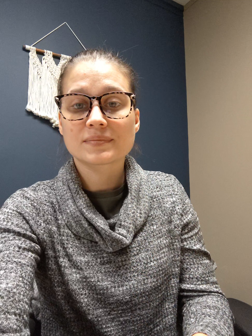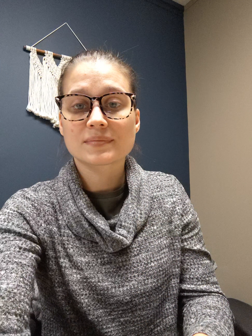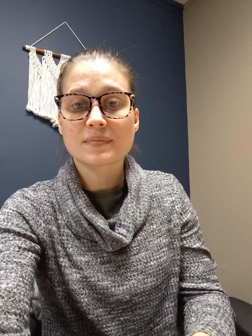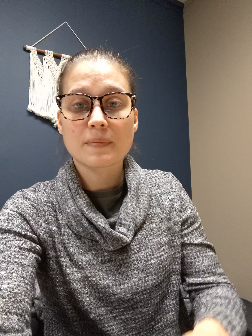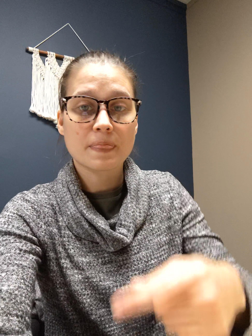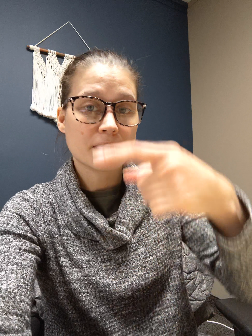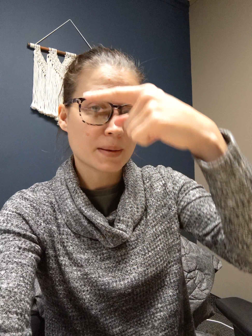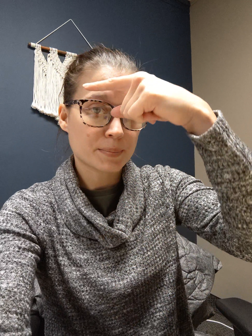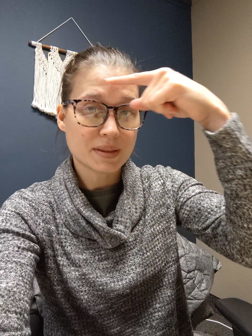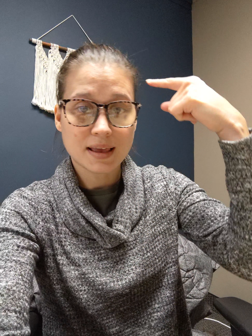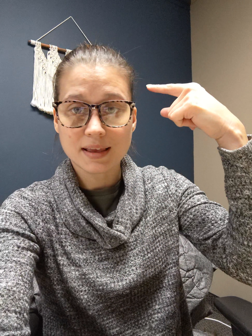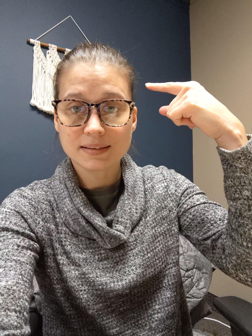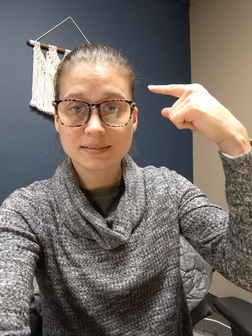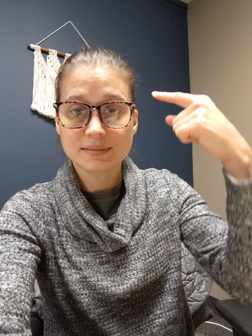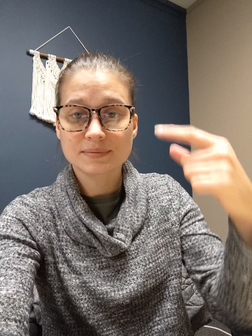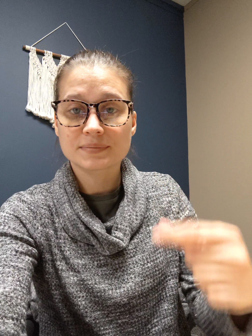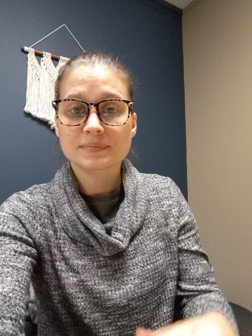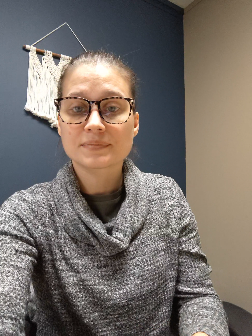black